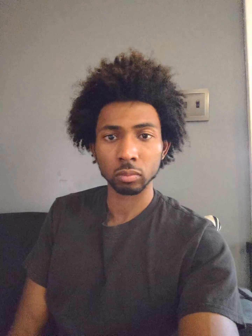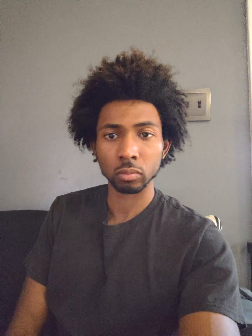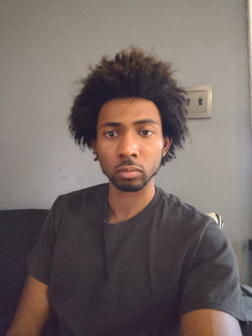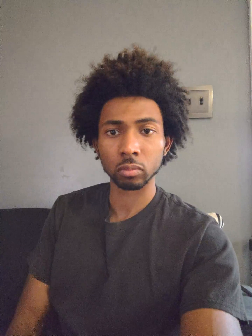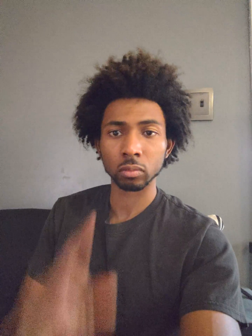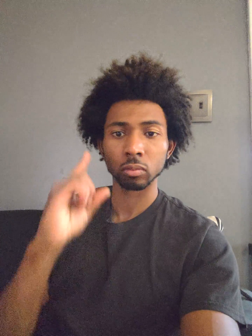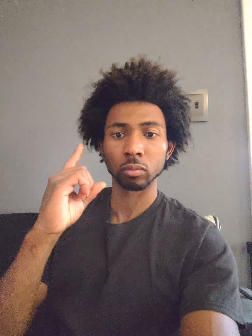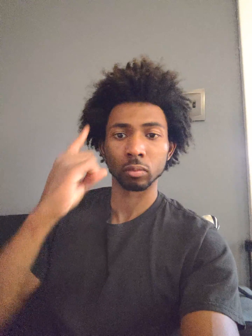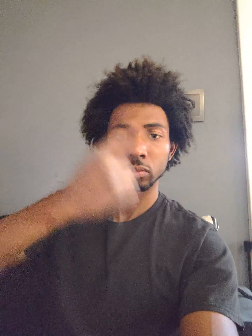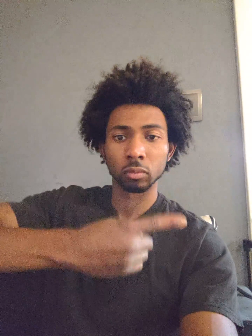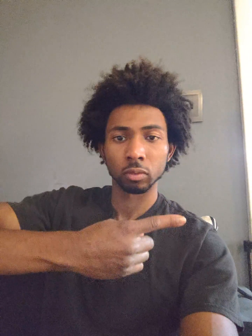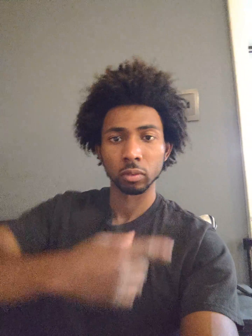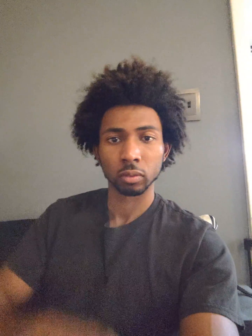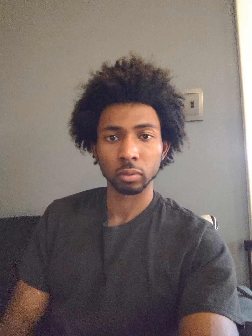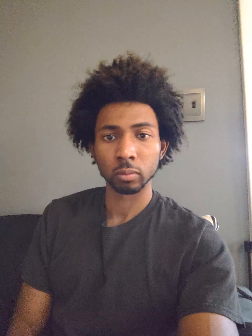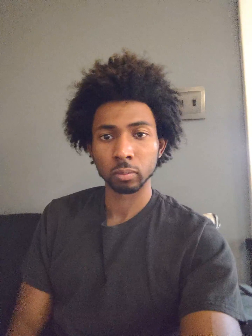day